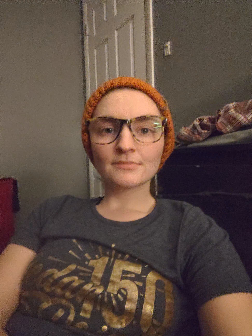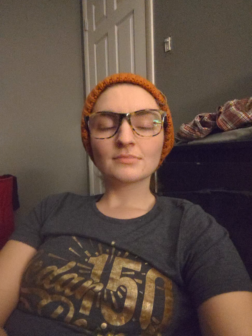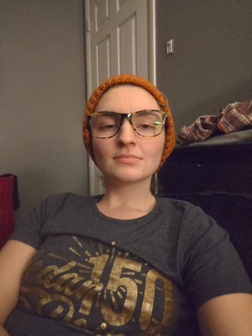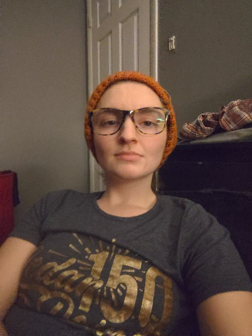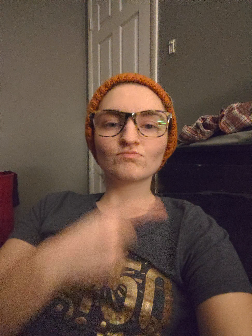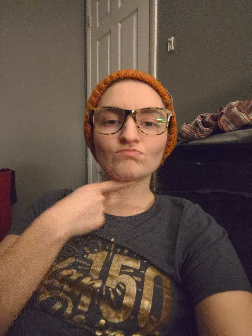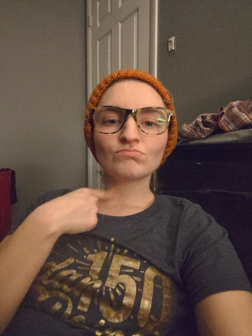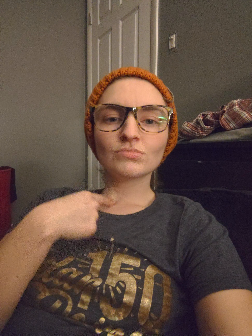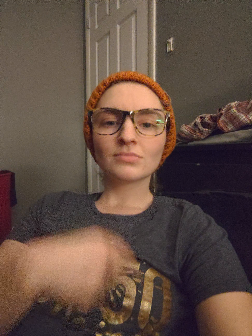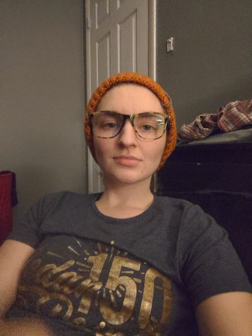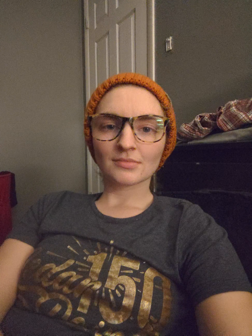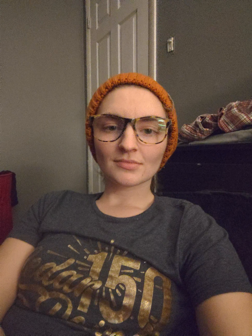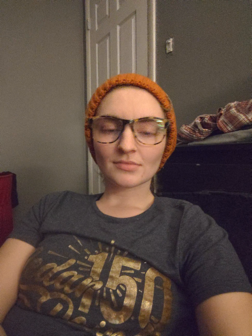thirsty